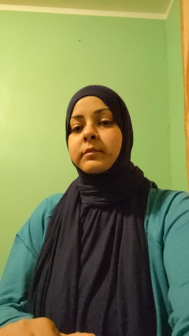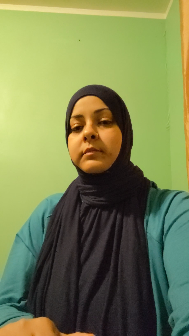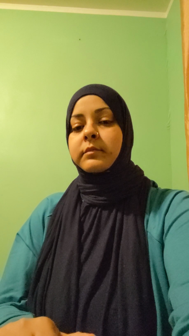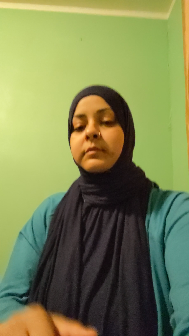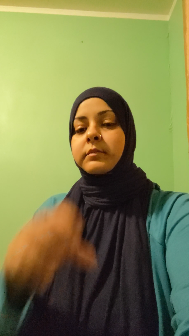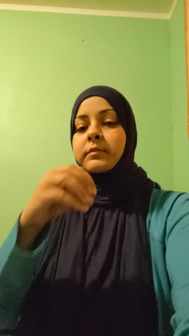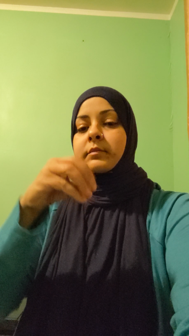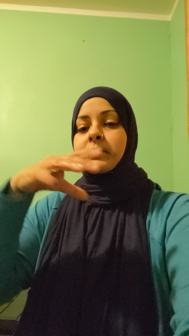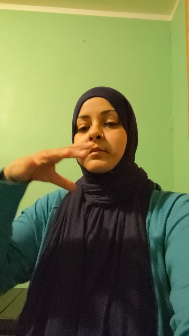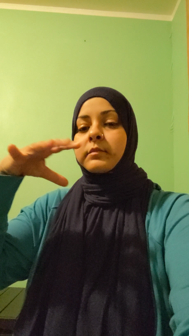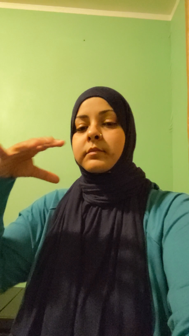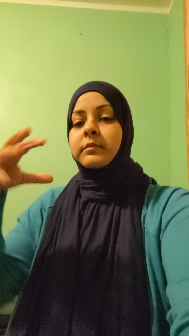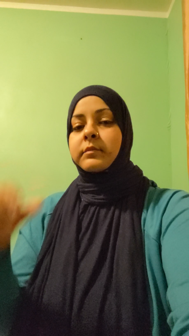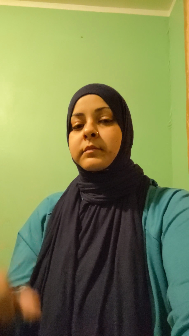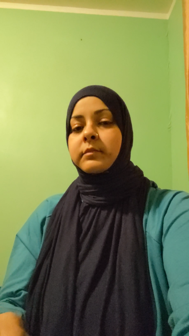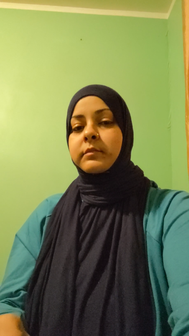bubbles